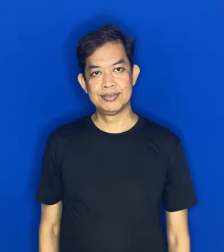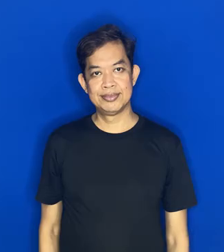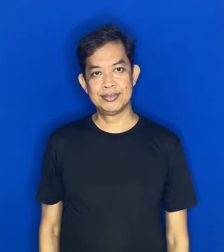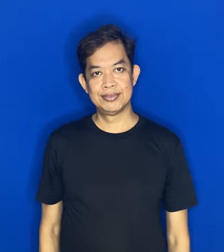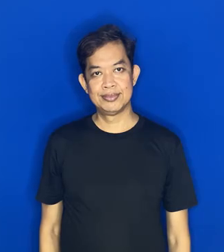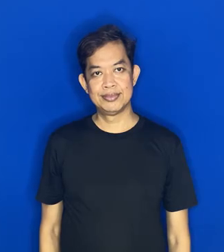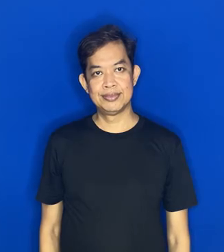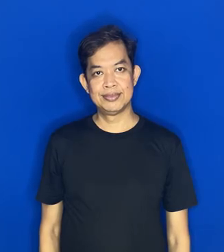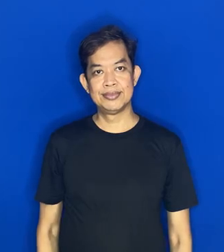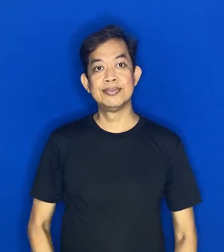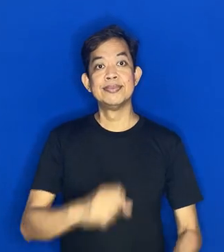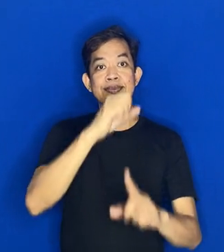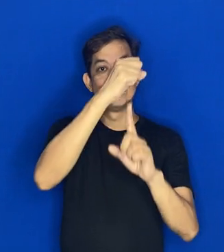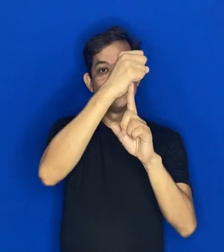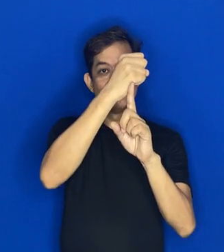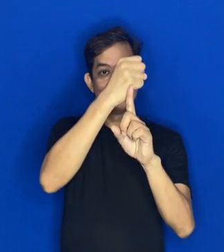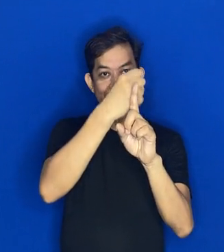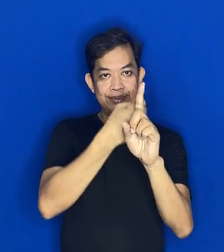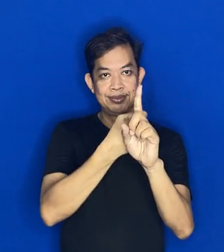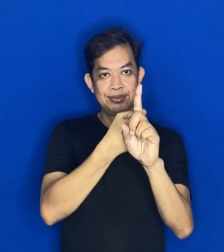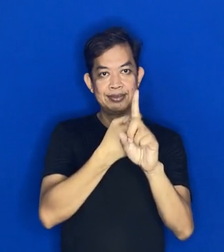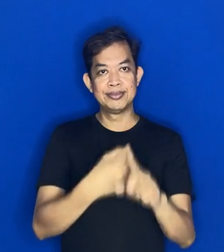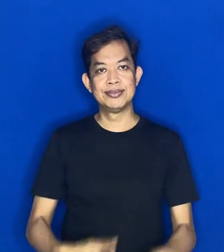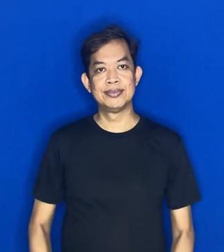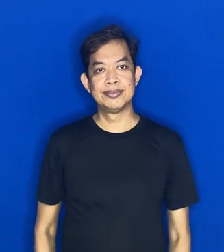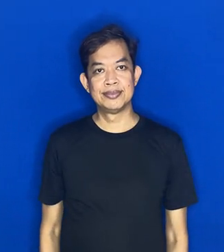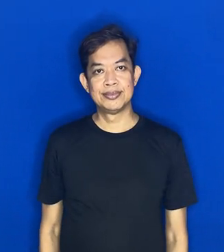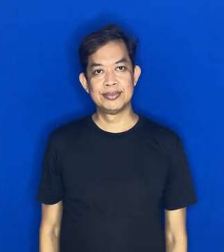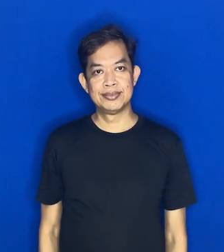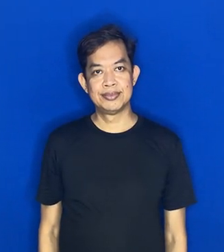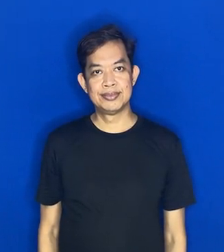september